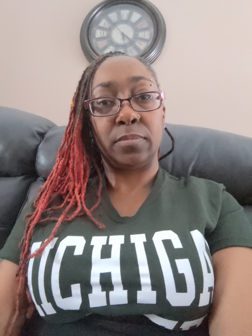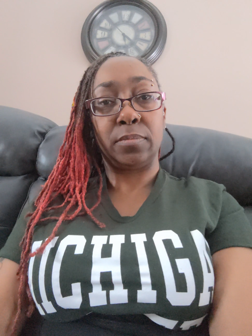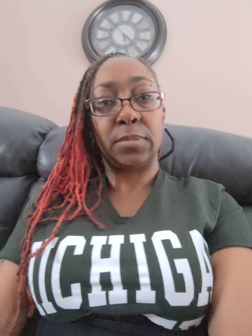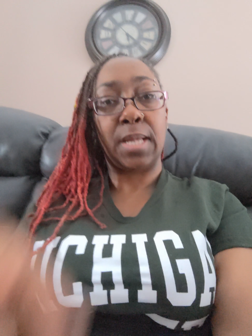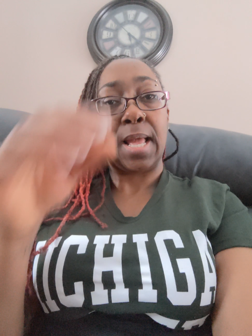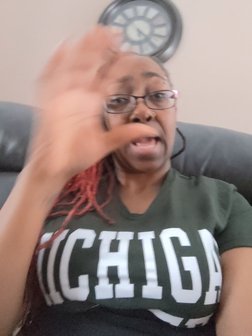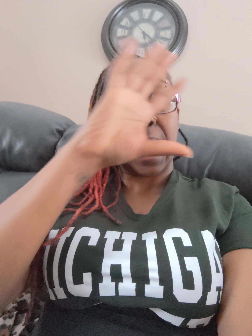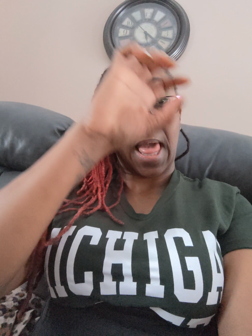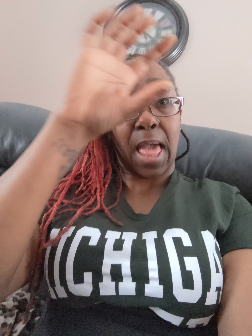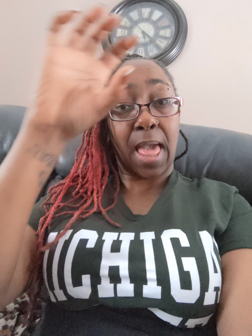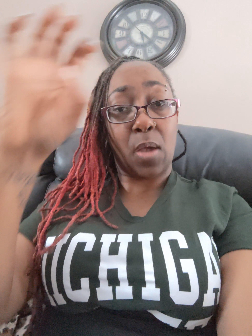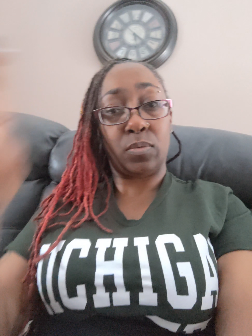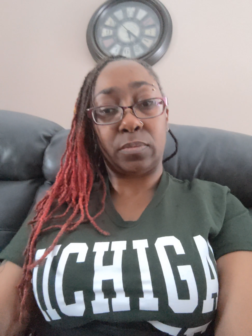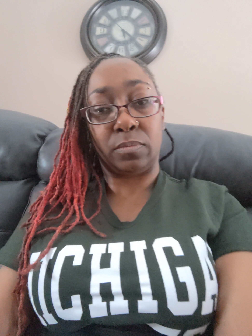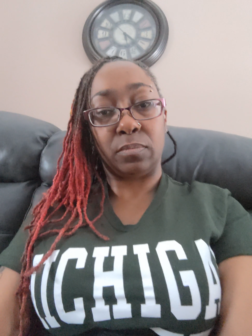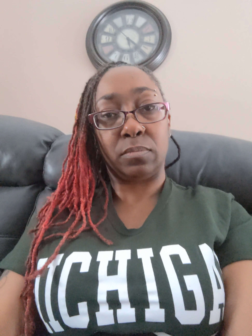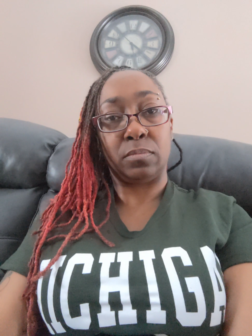cloud